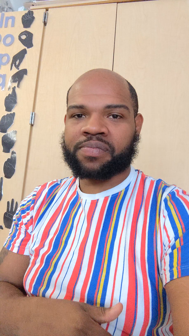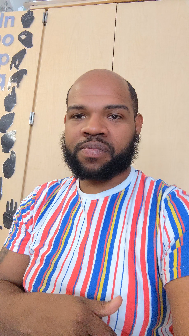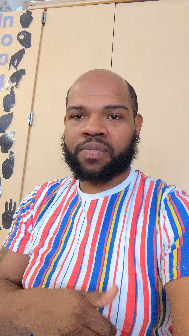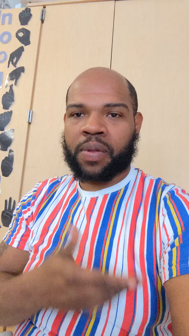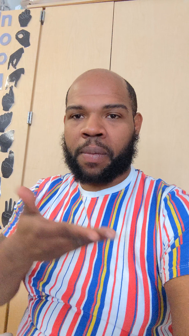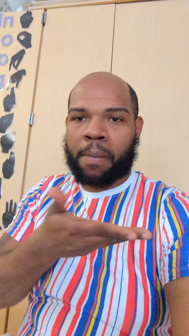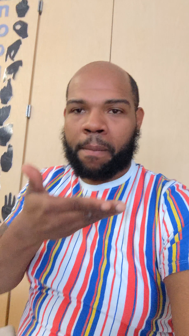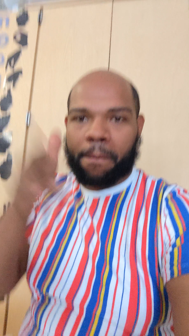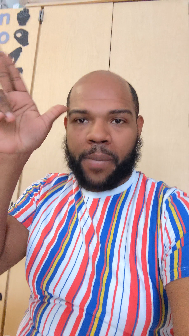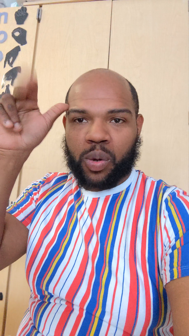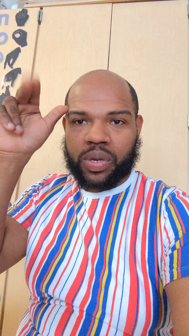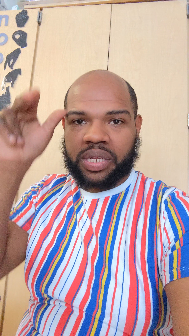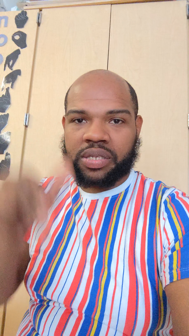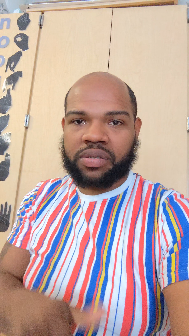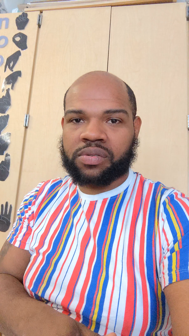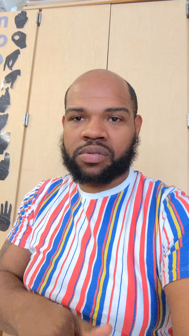pony